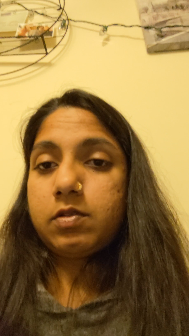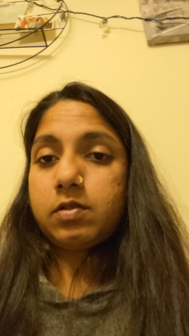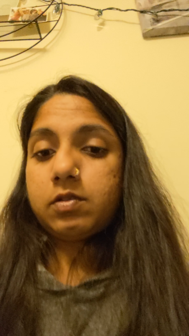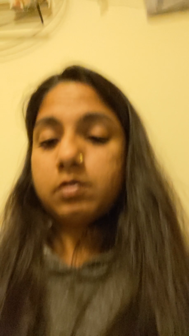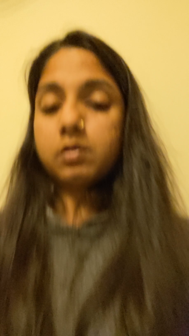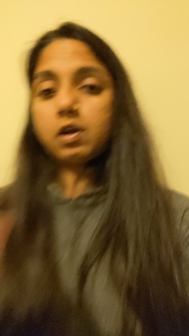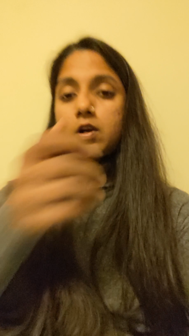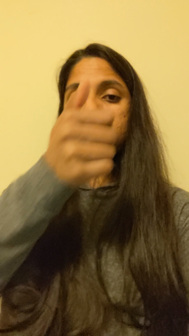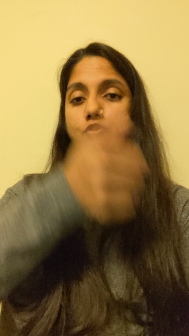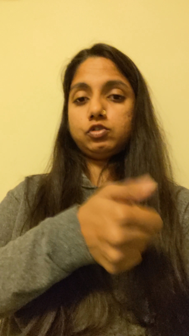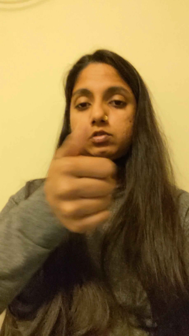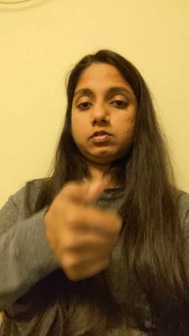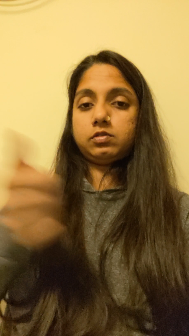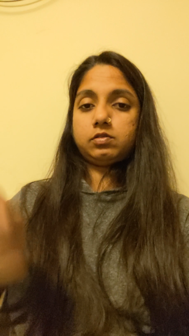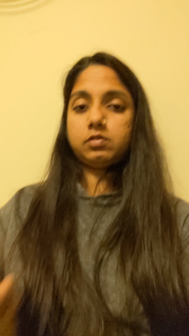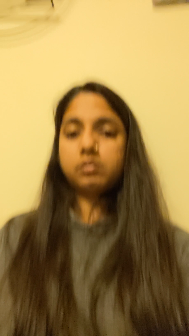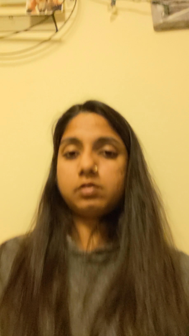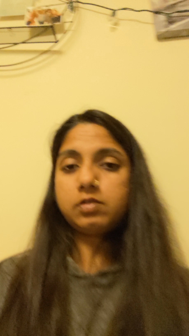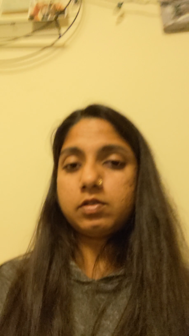each